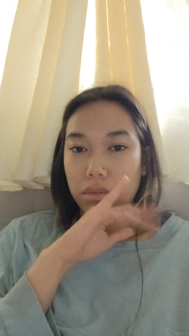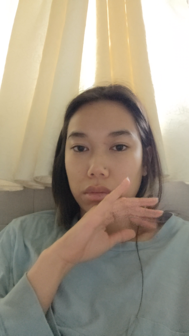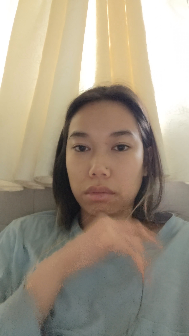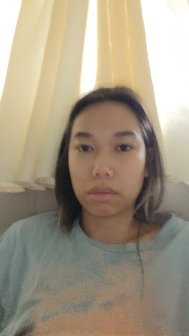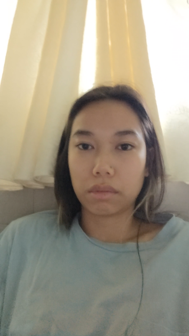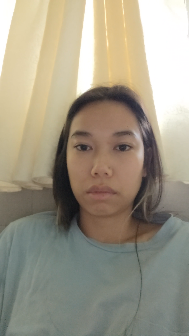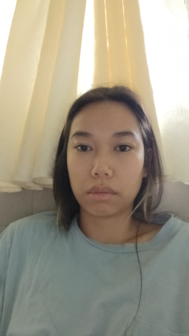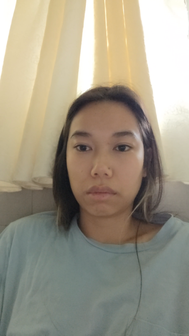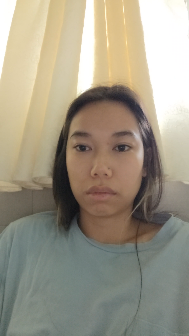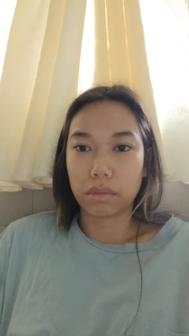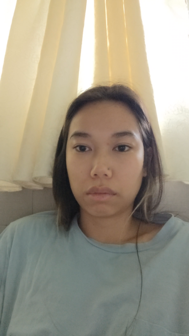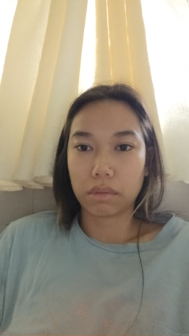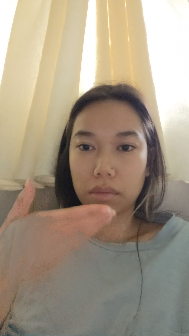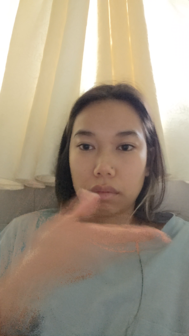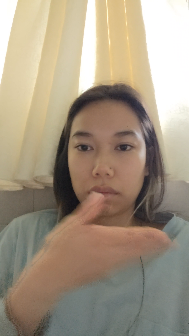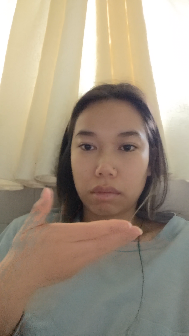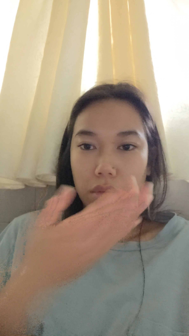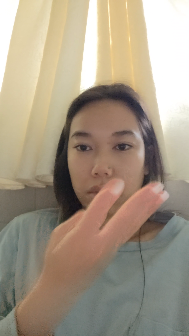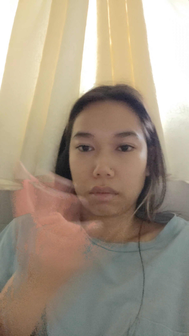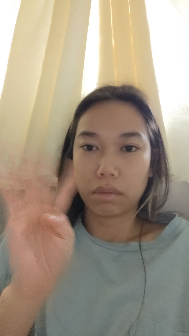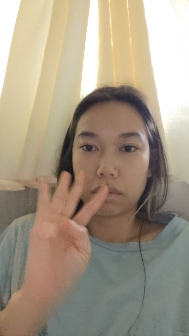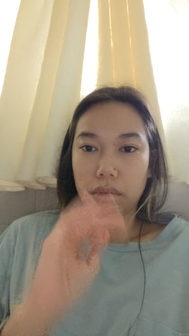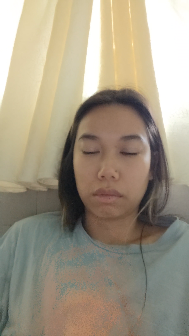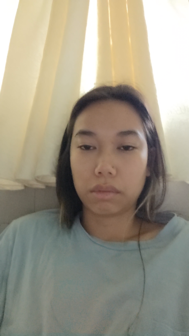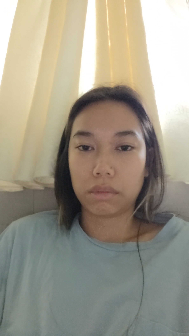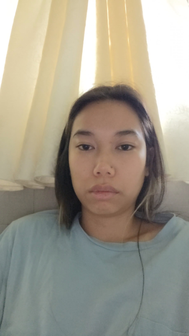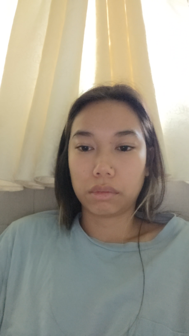crib